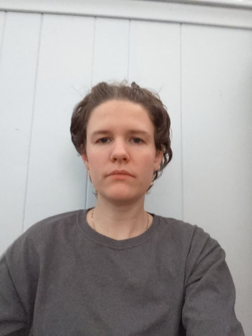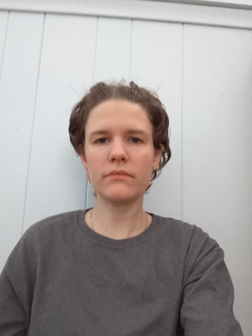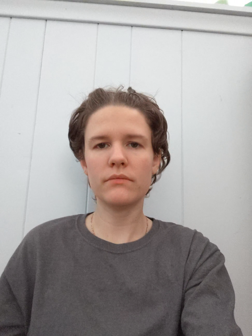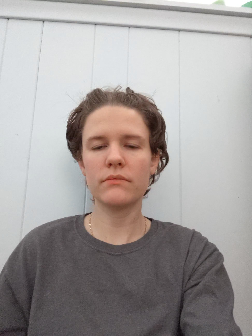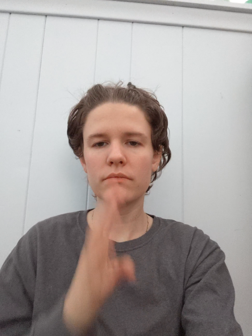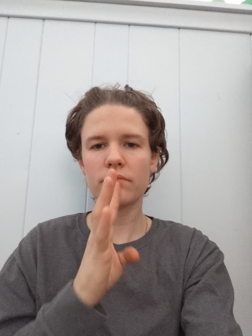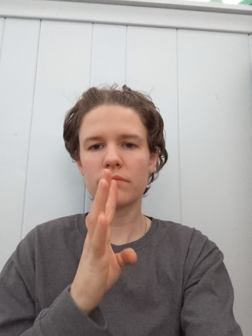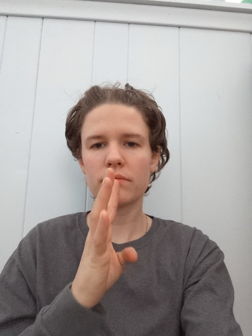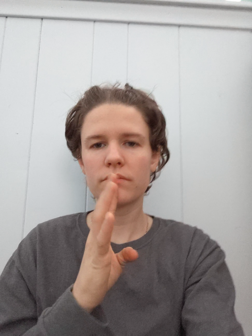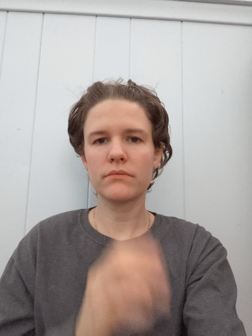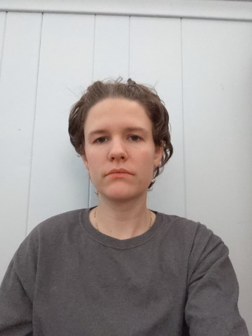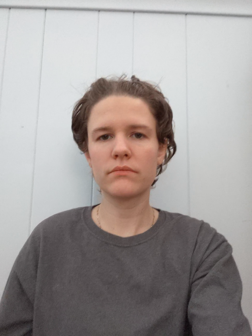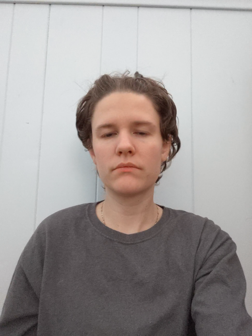talk